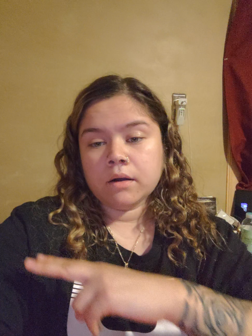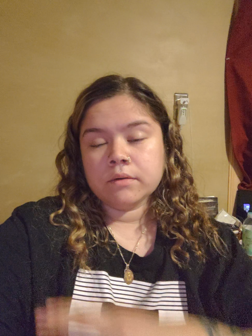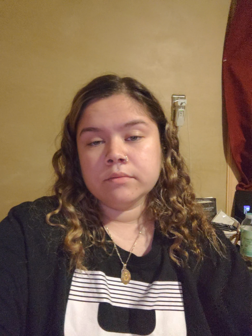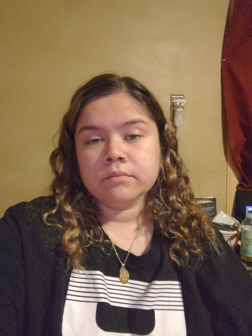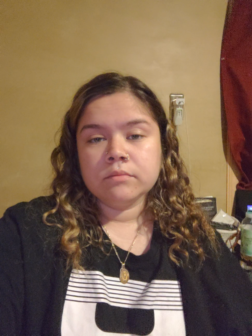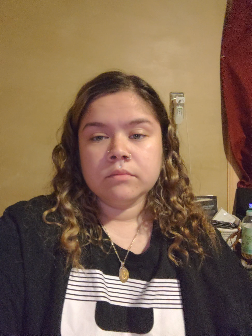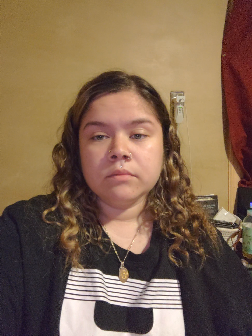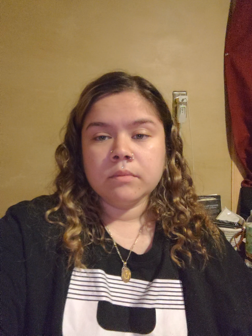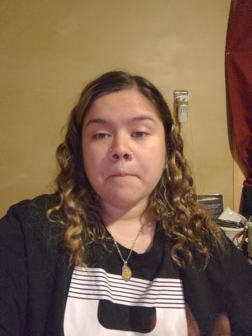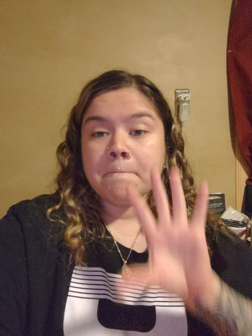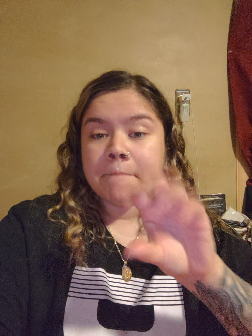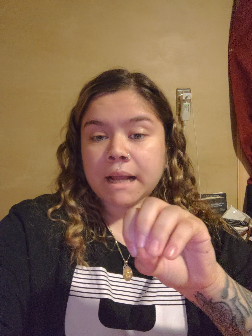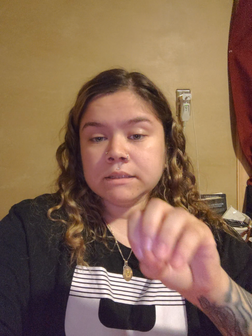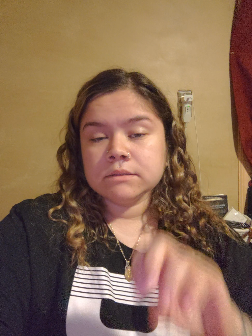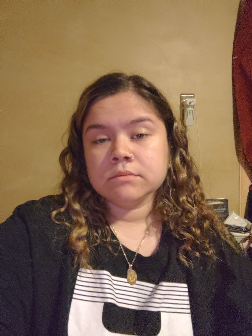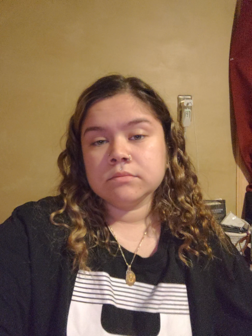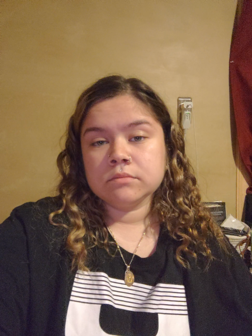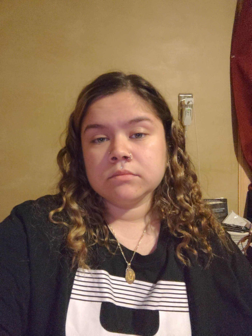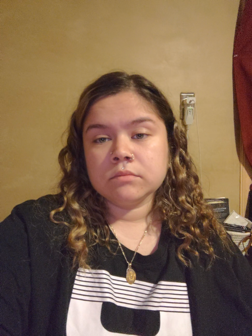bite